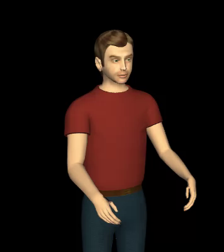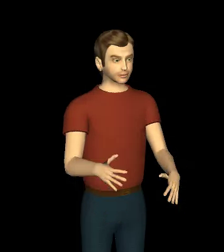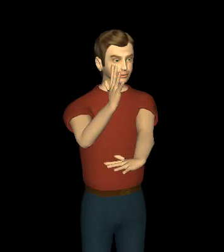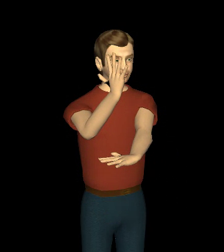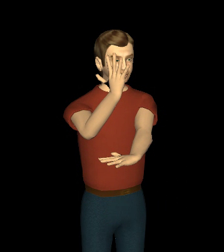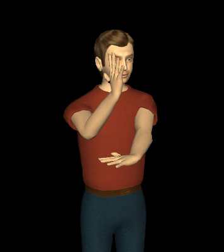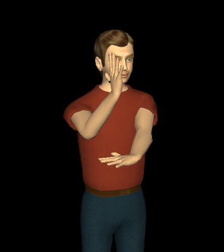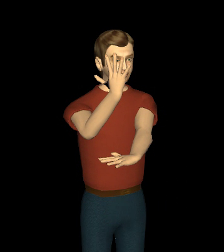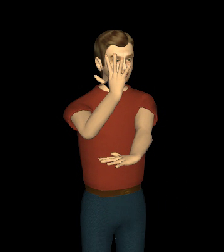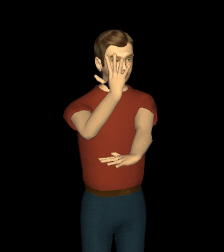شجرة